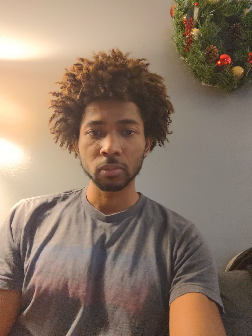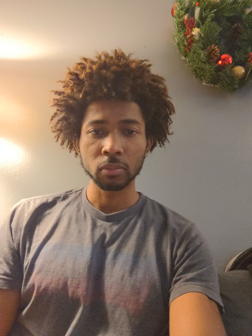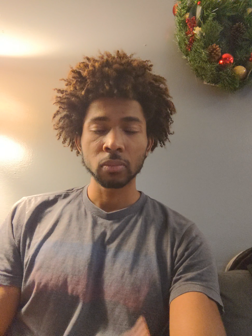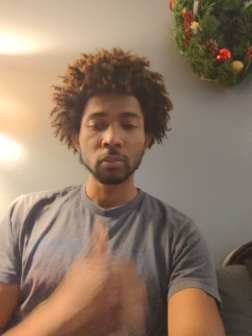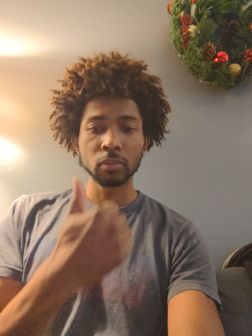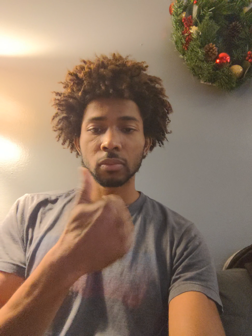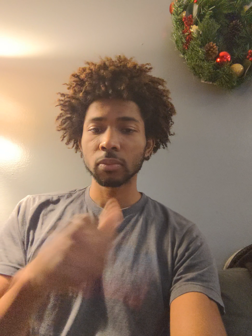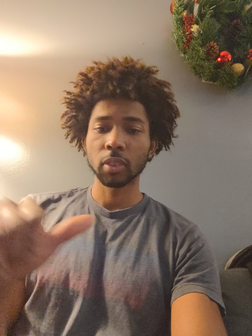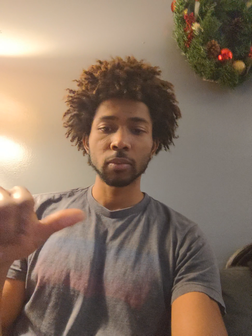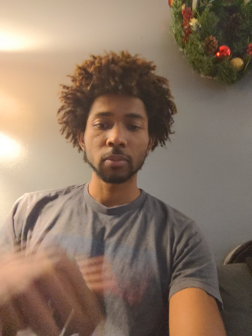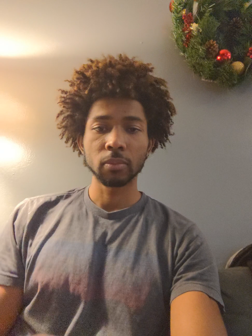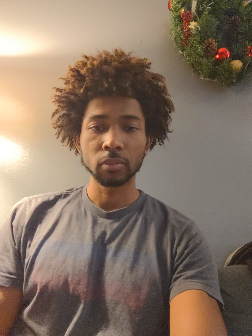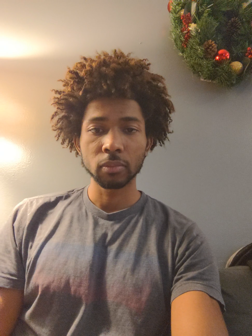any